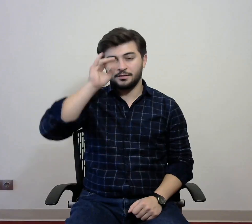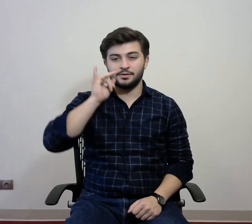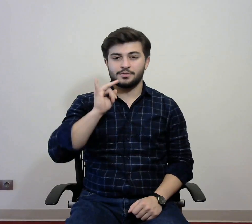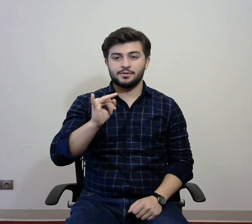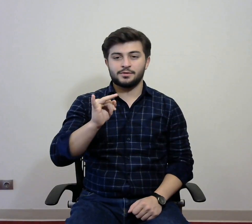İ